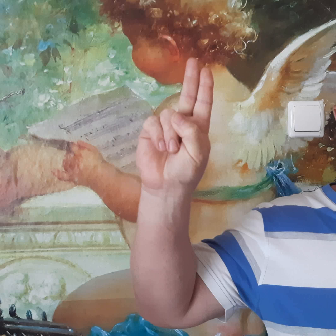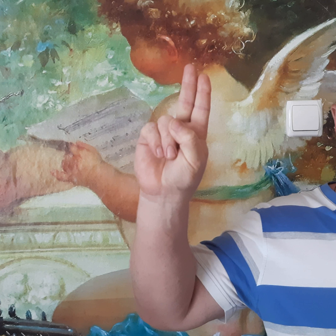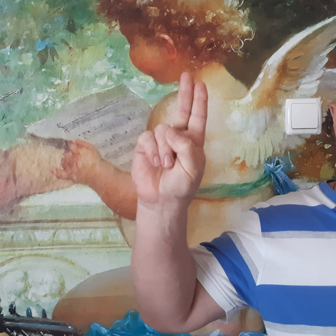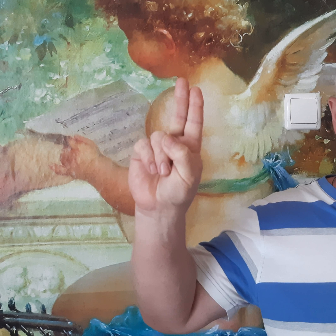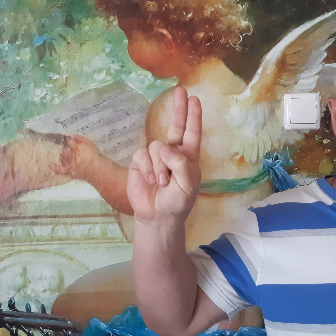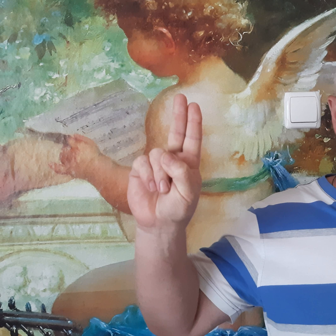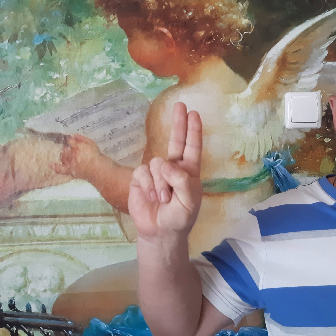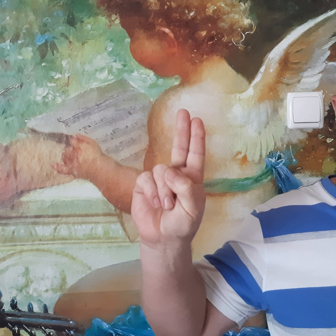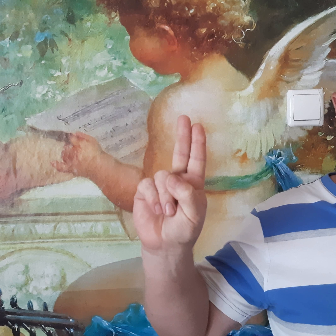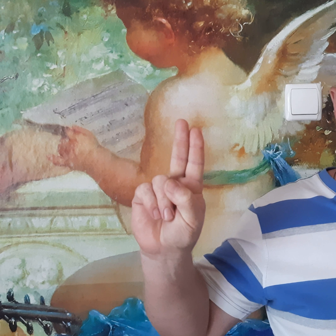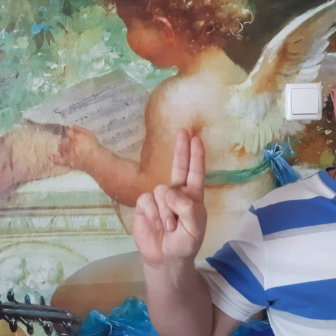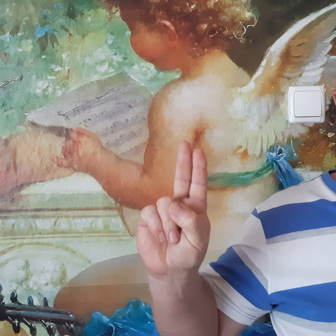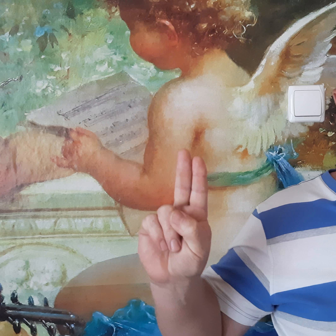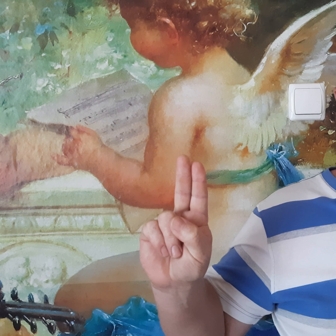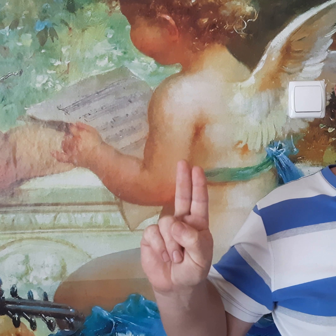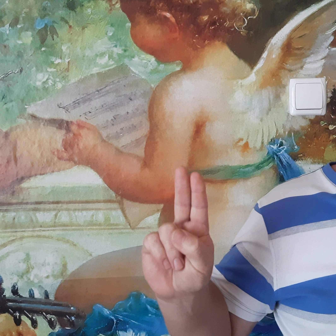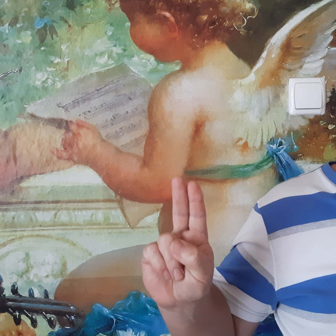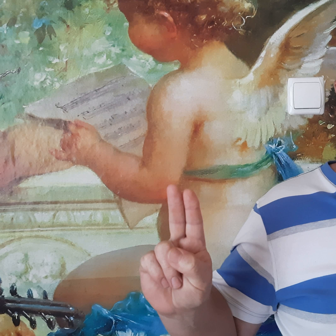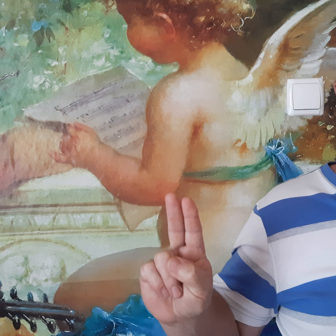Ц